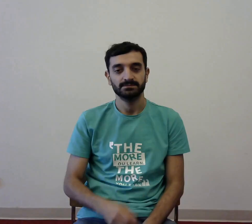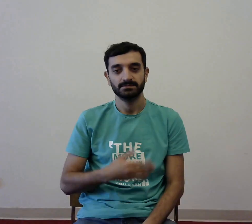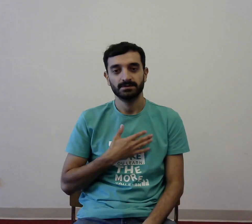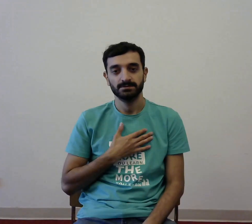mən